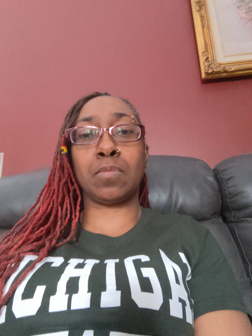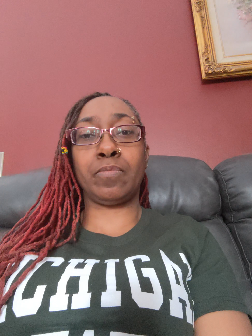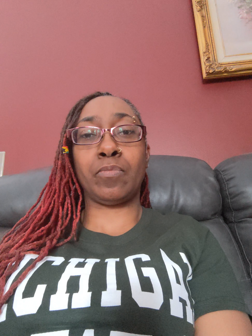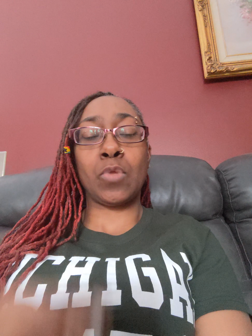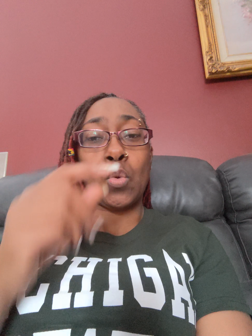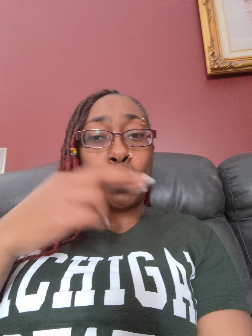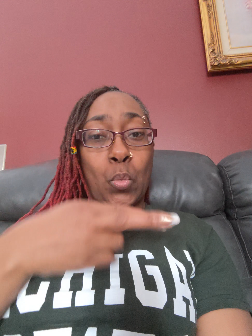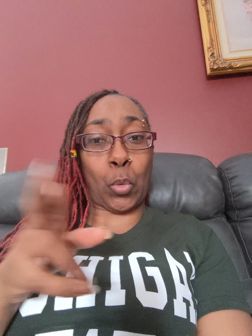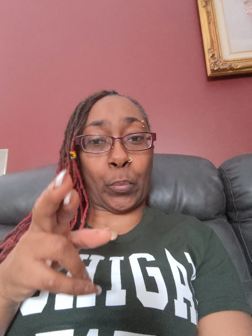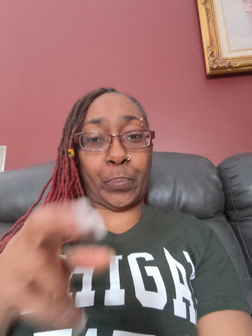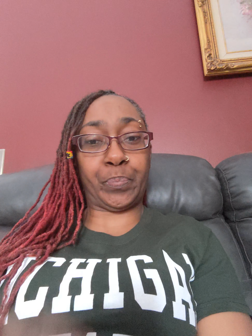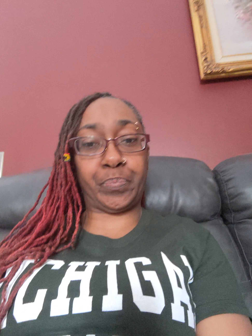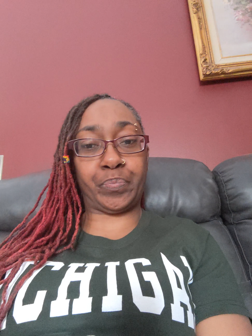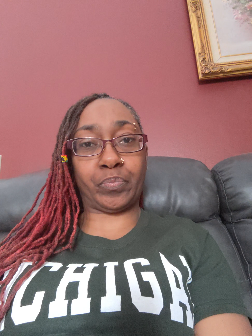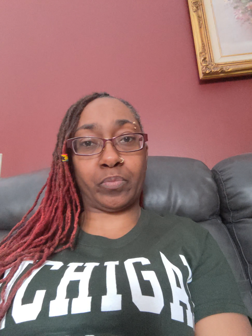room